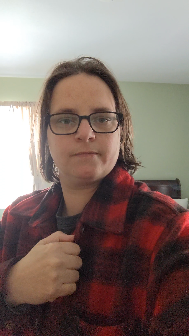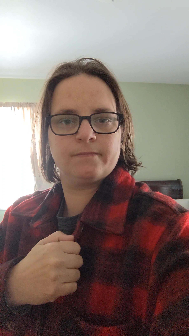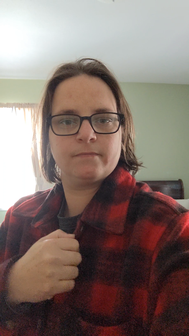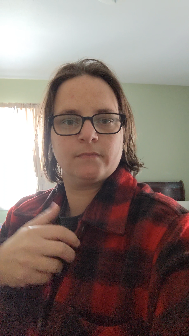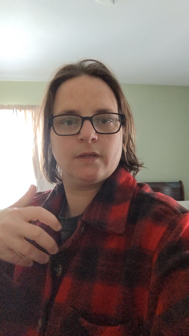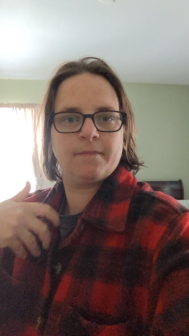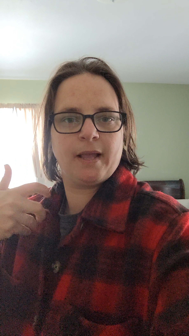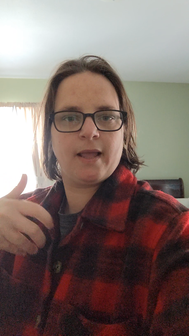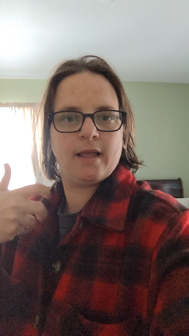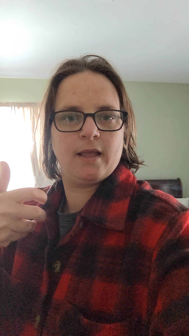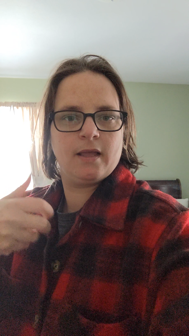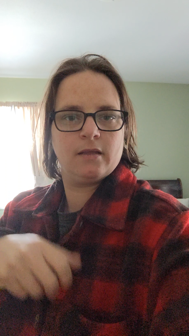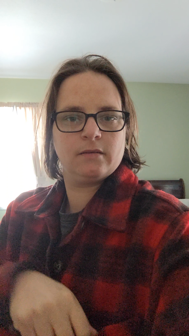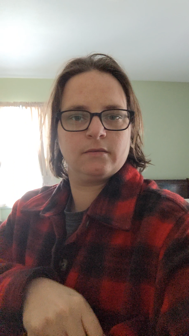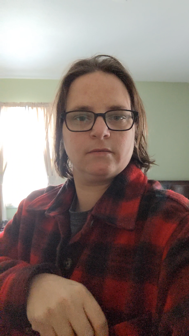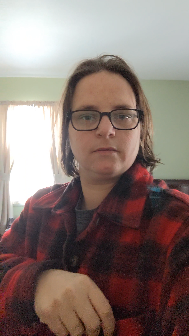monkey